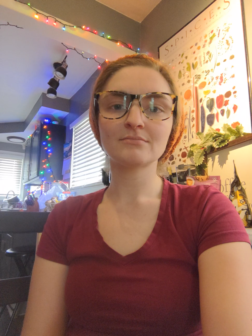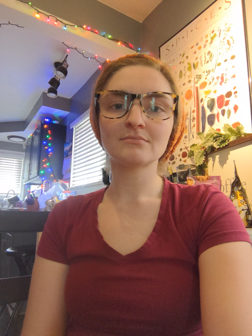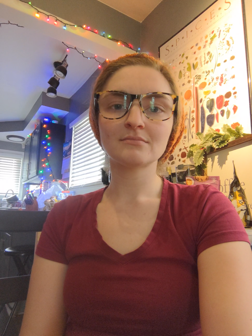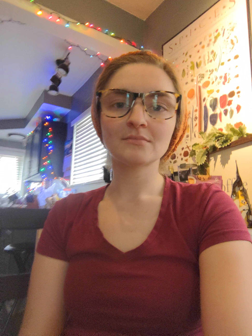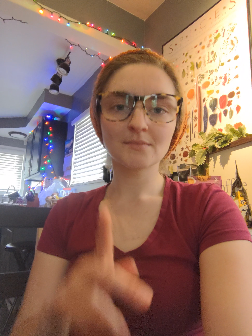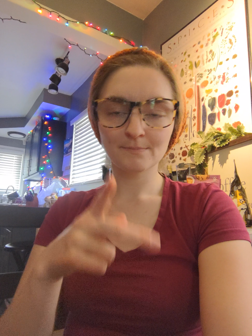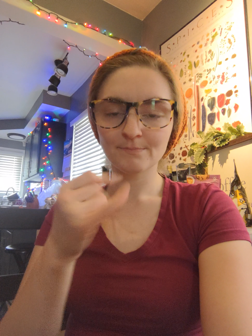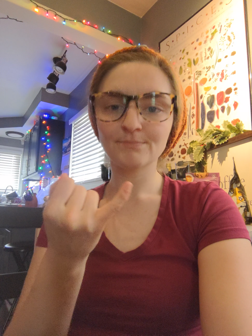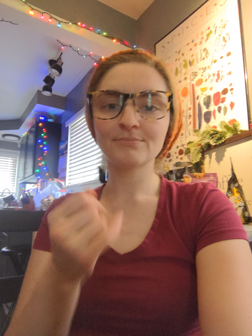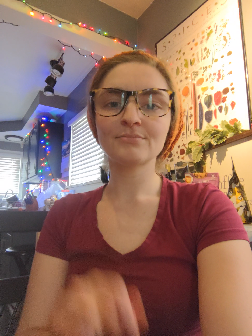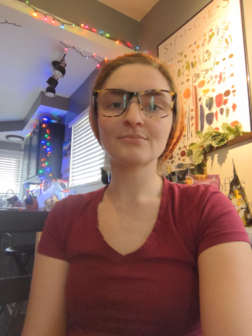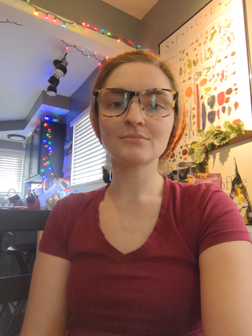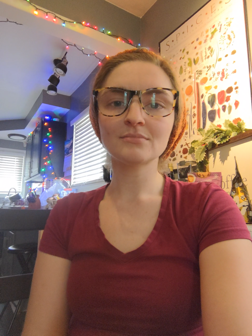pajamas